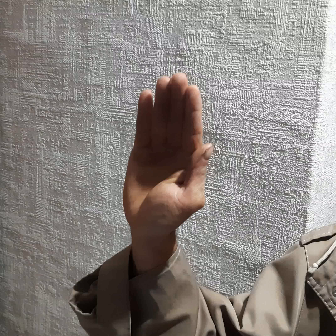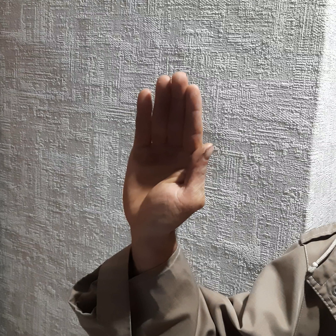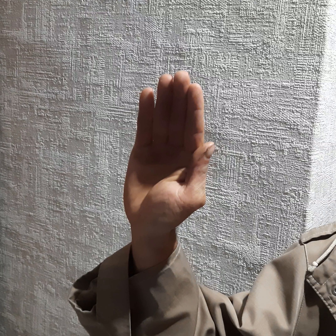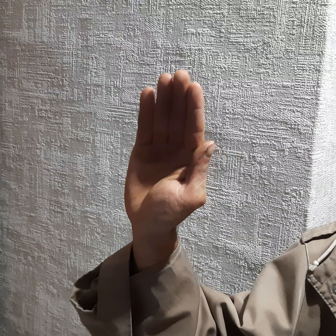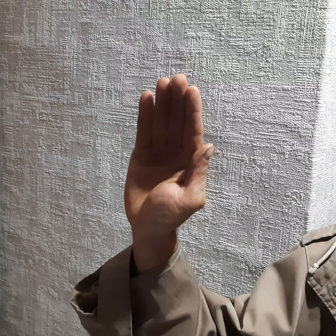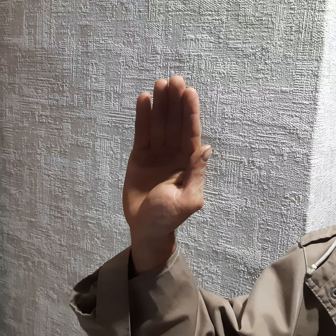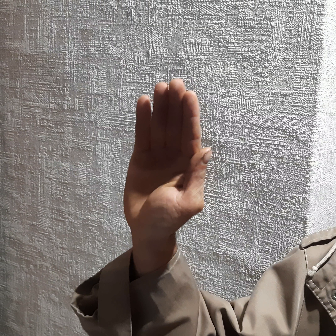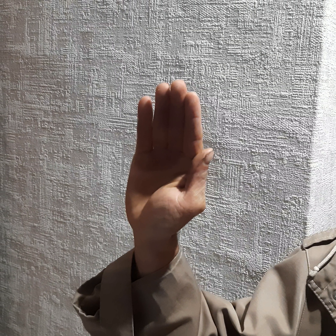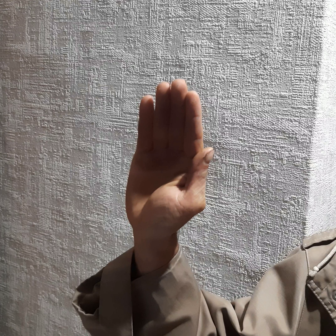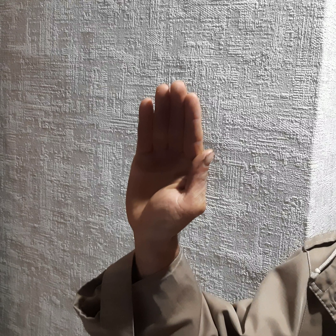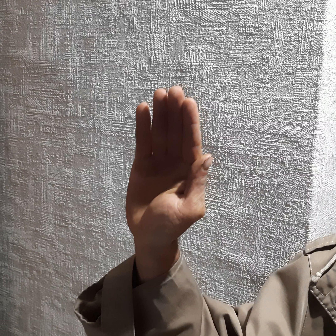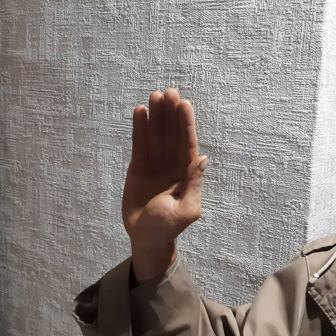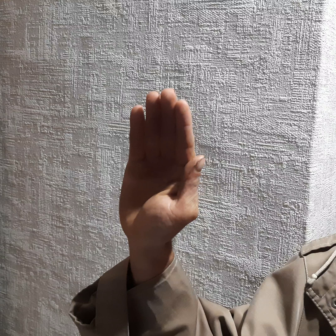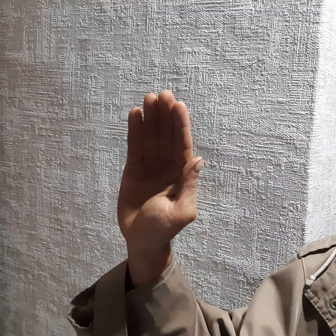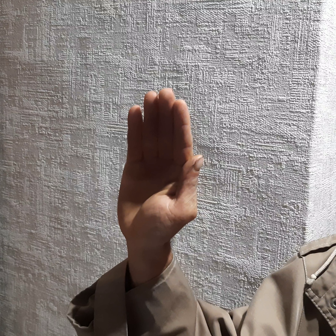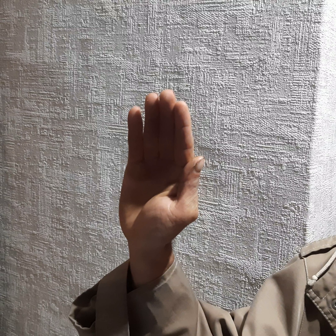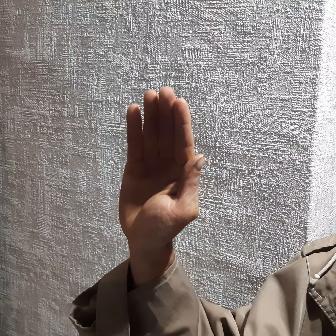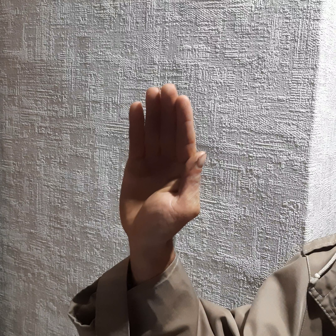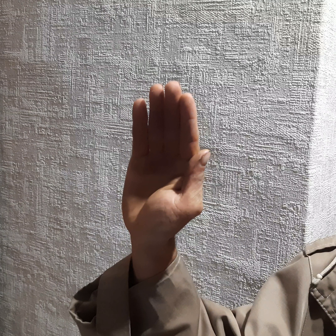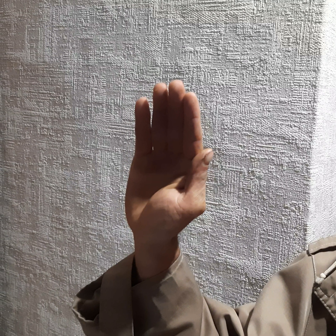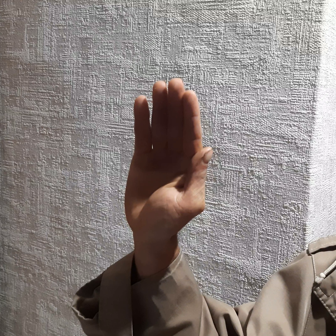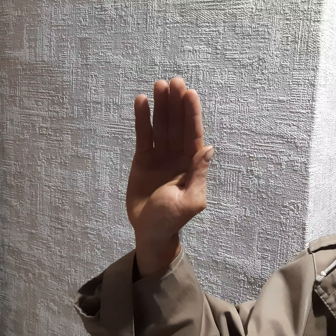В